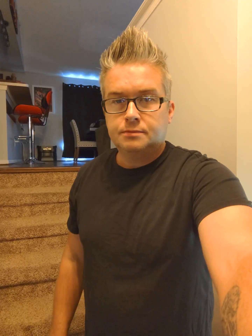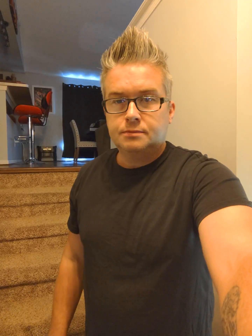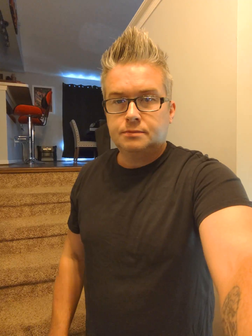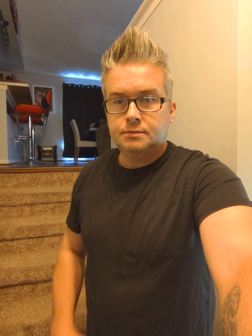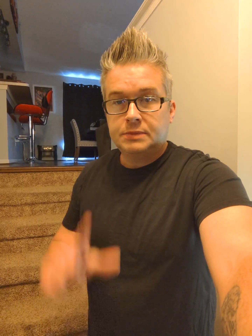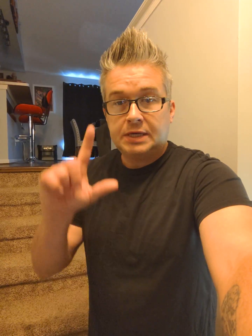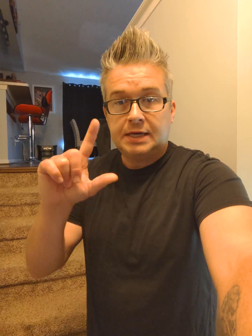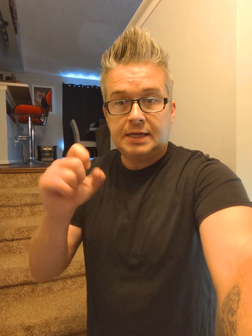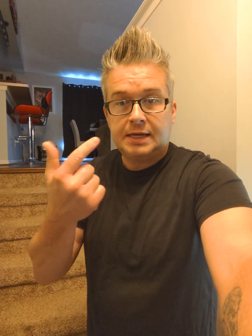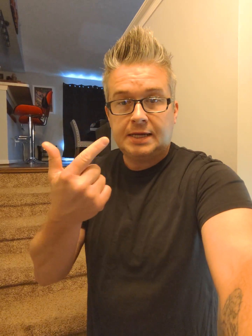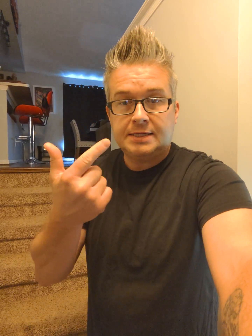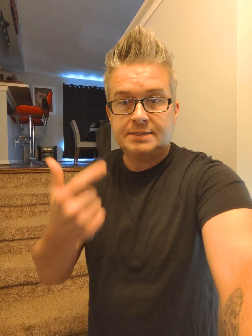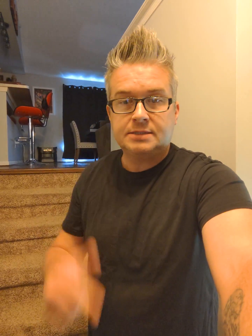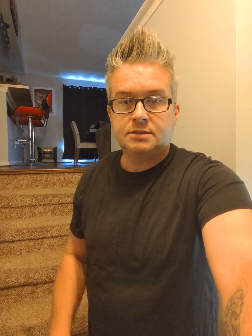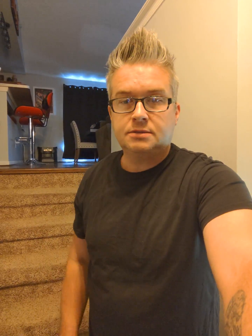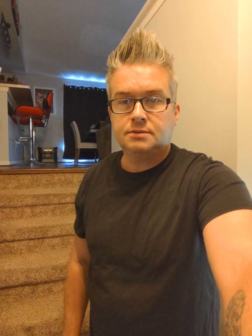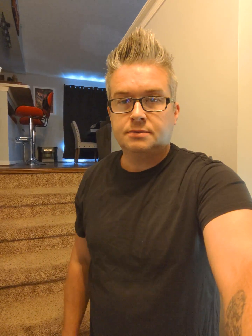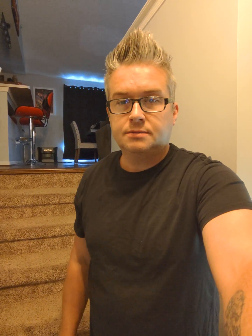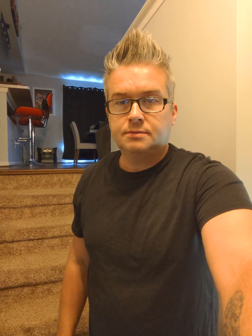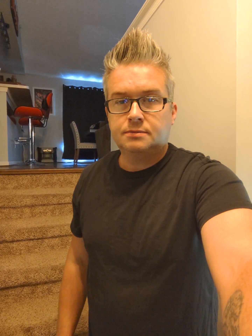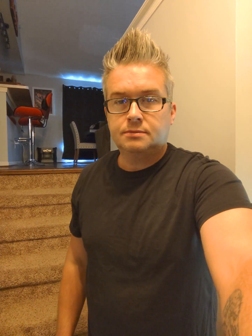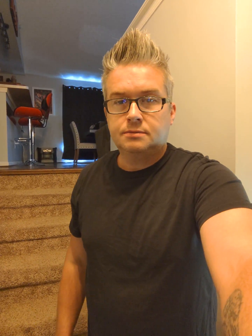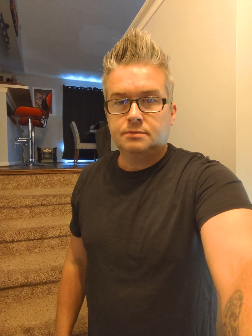leg